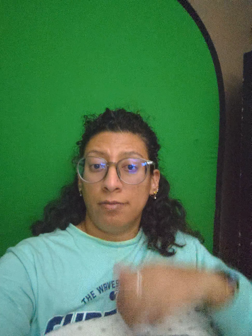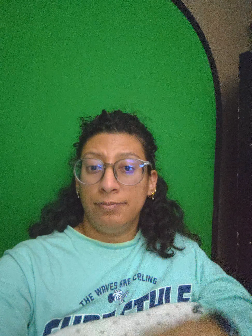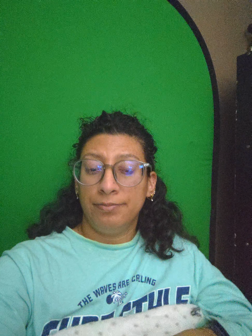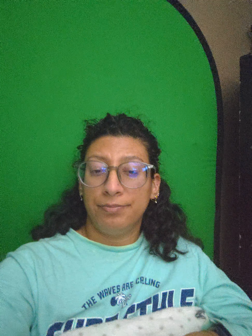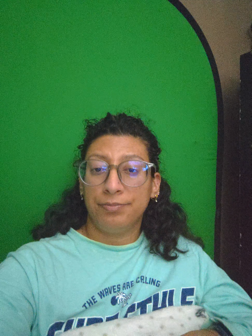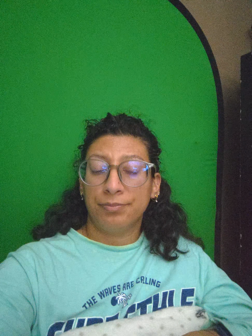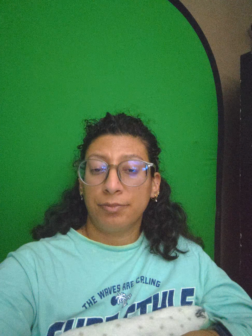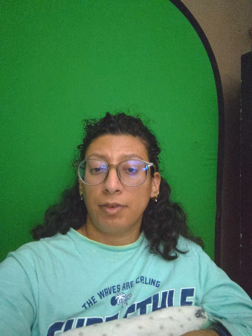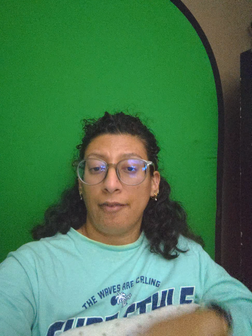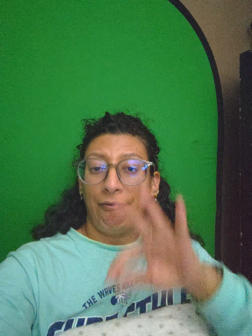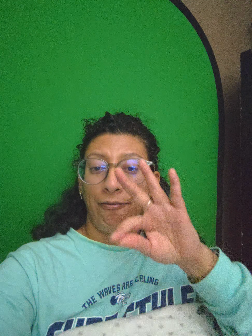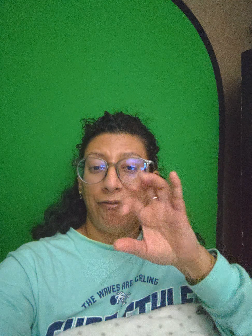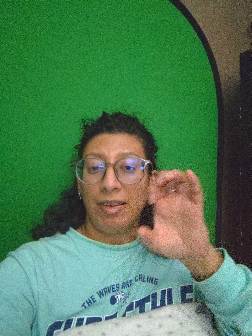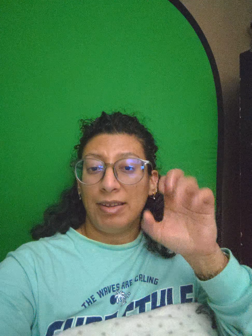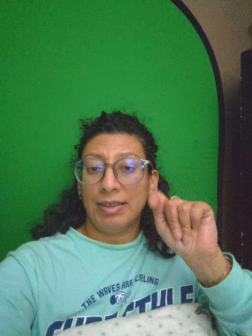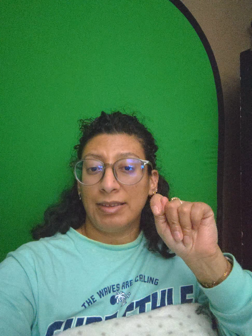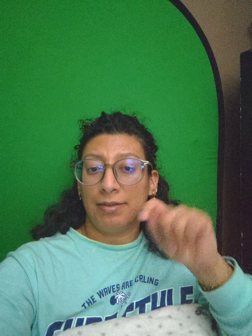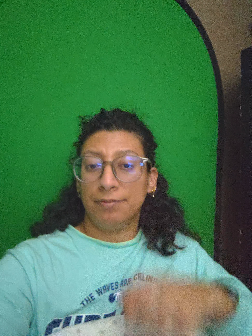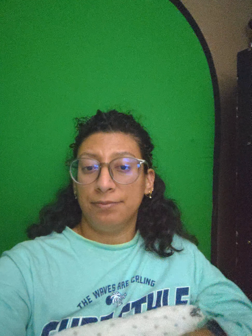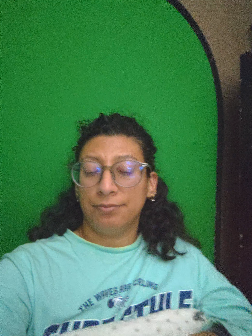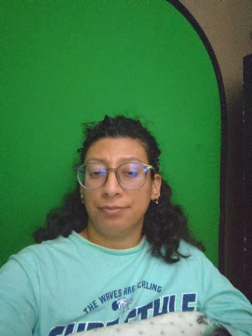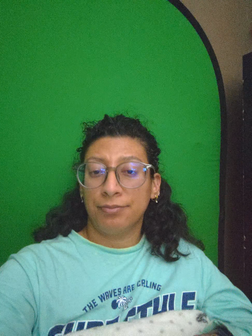feet